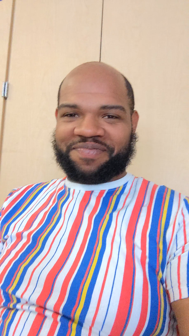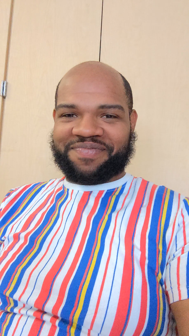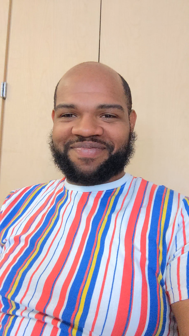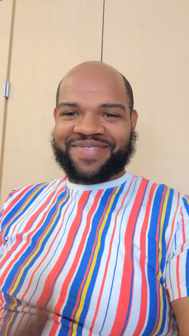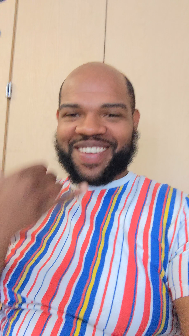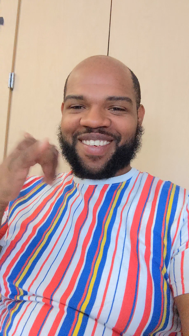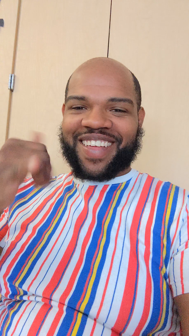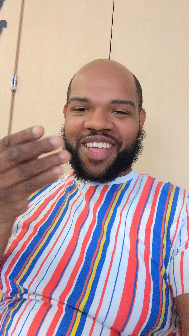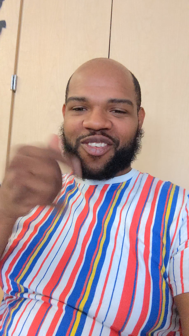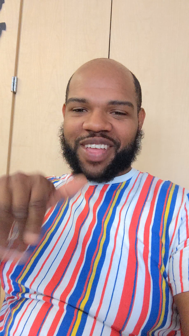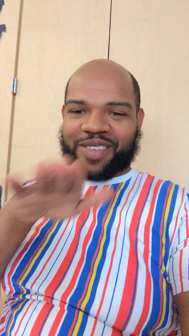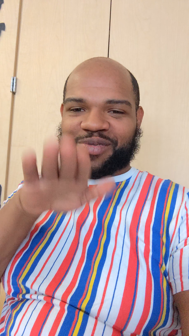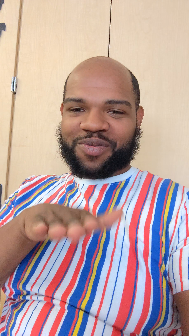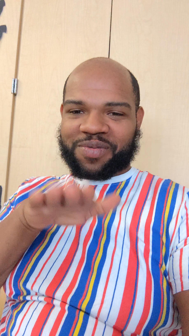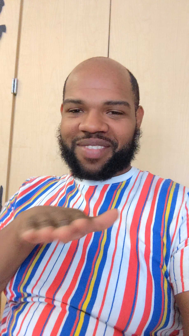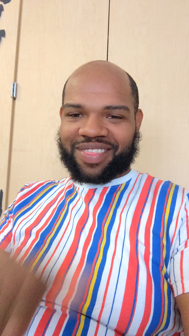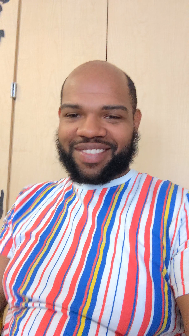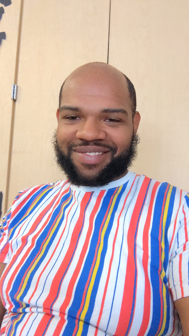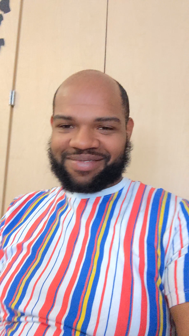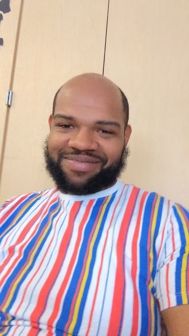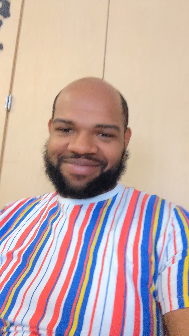playground